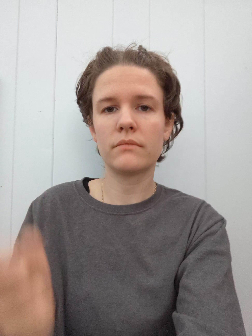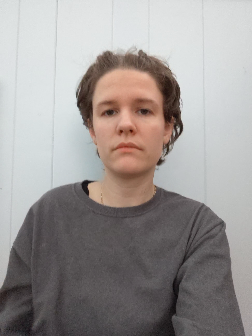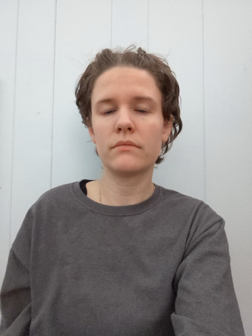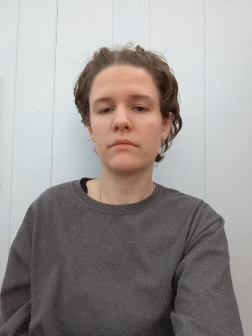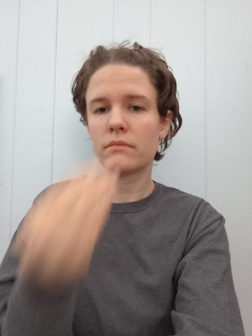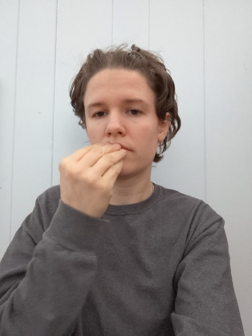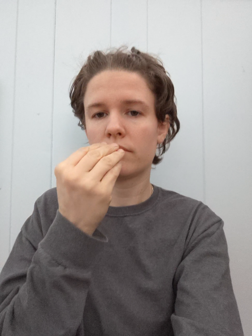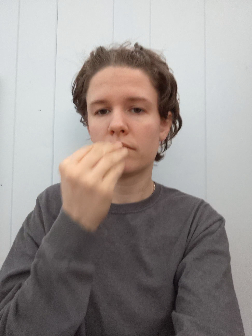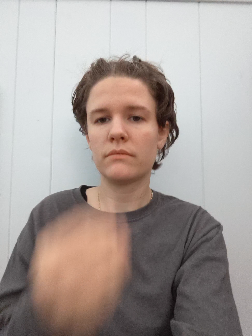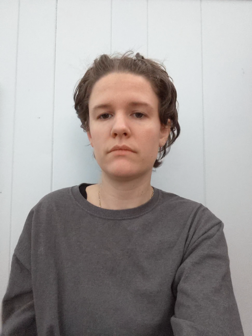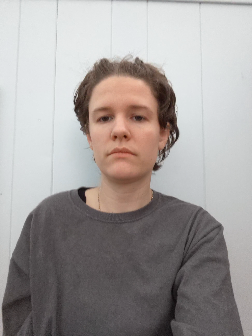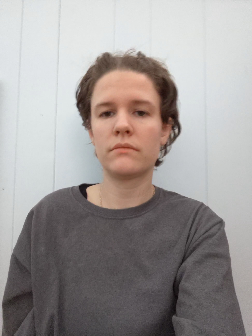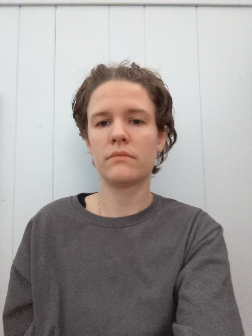food